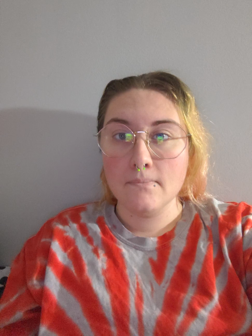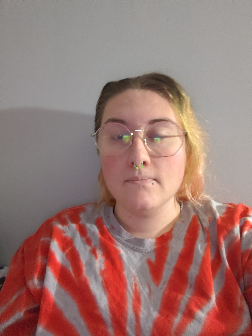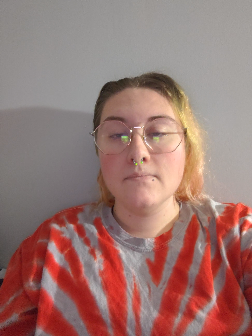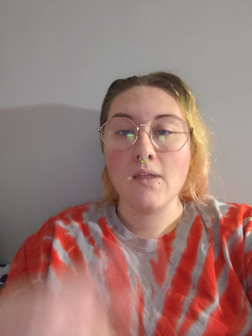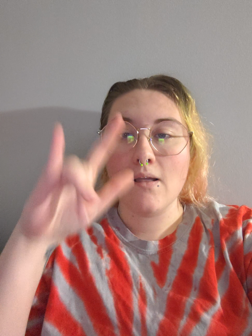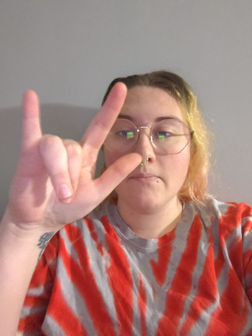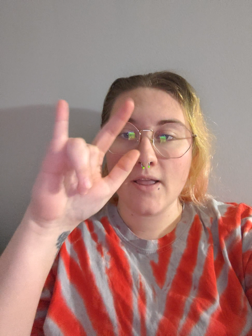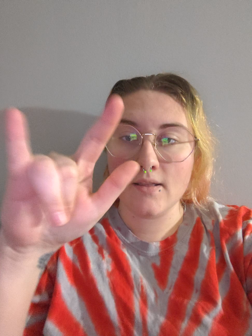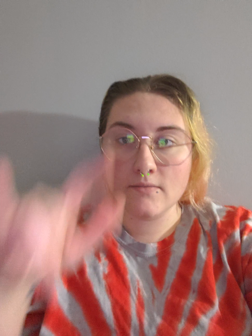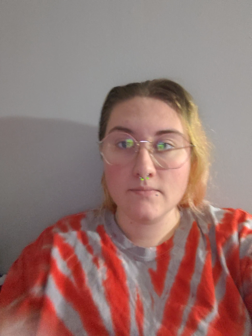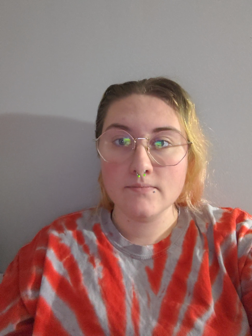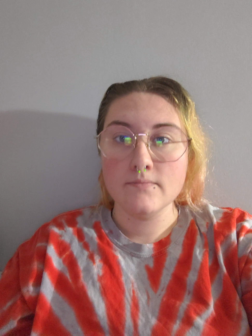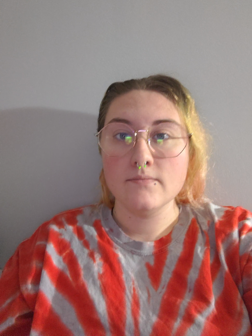airplane